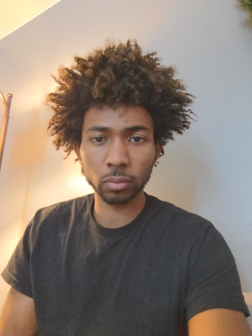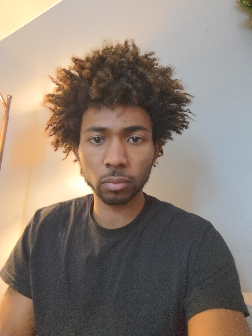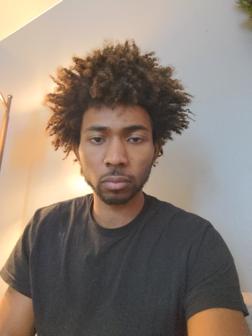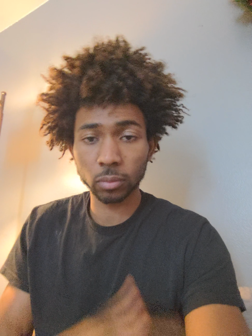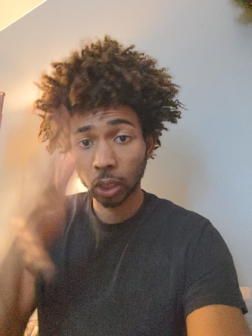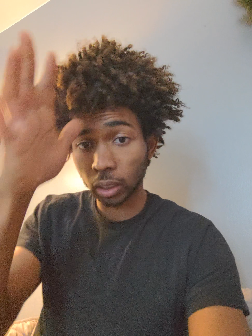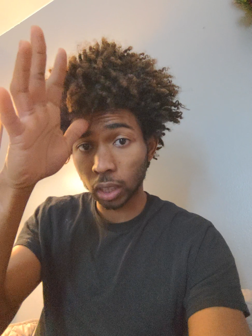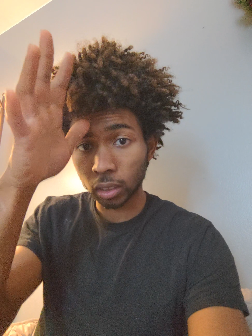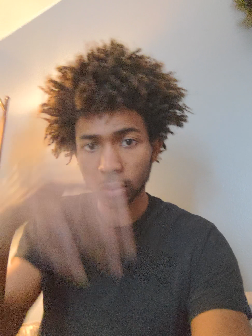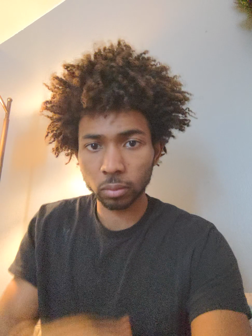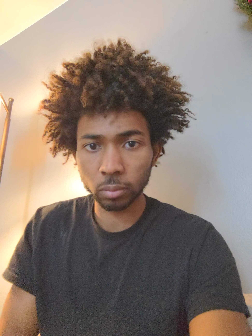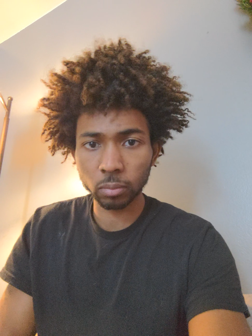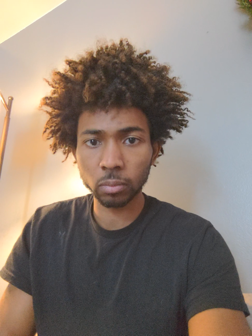dad